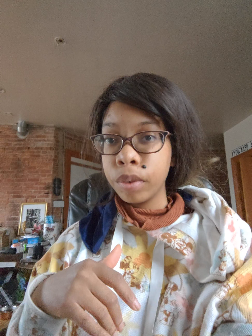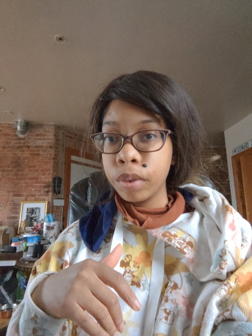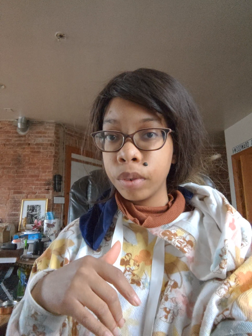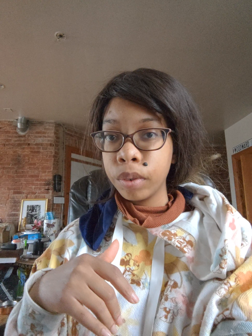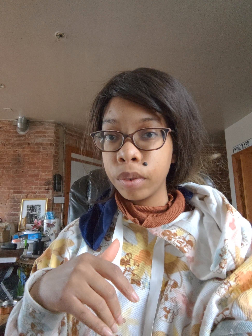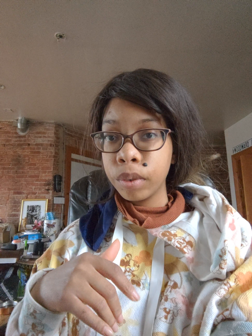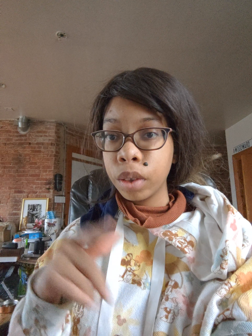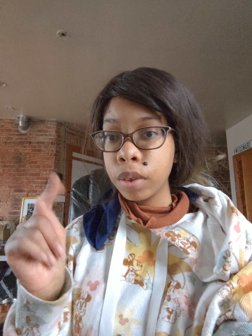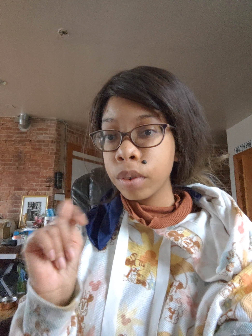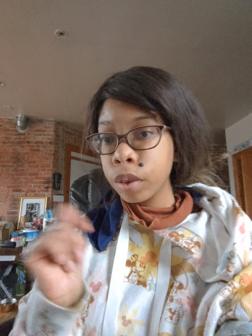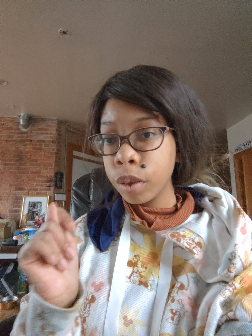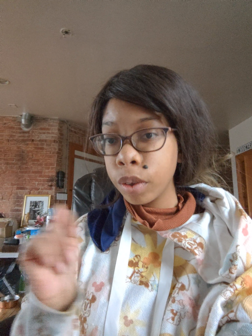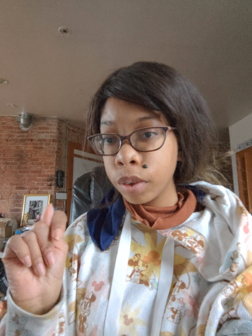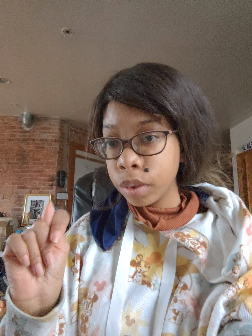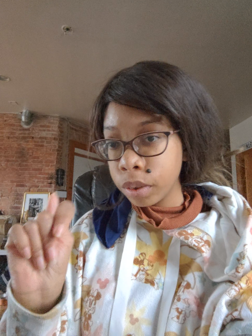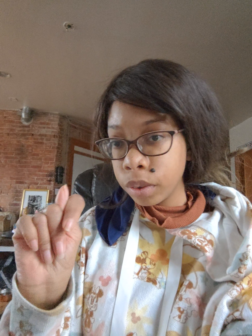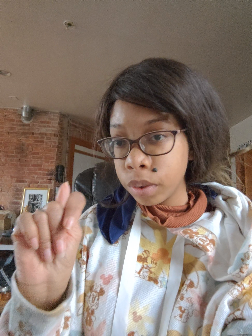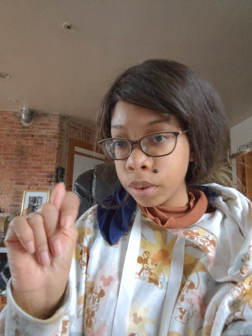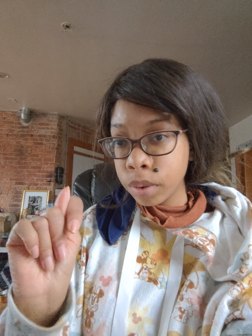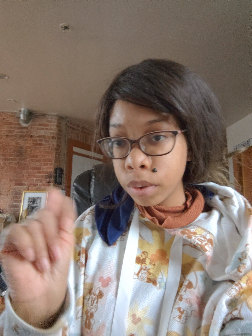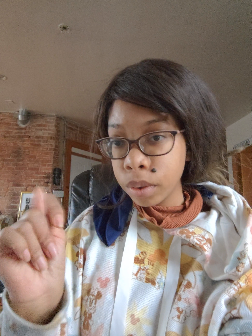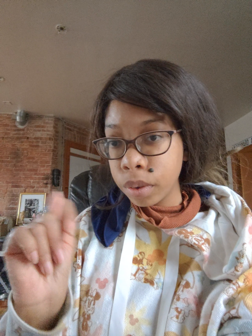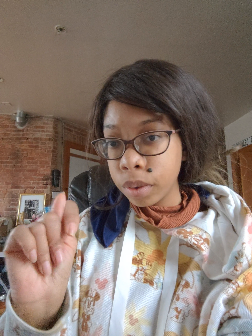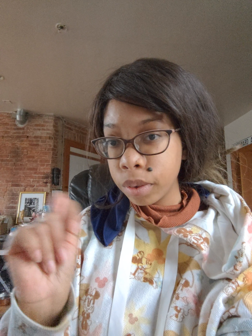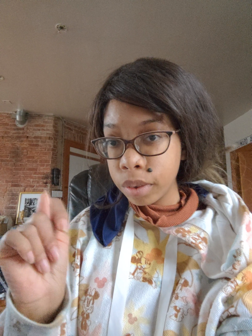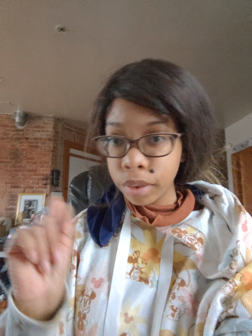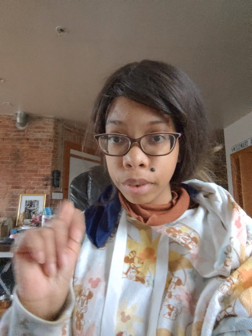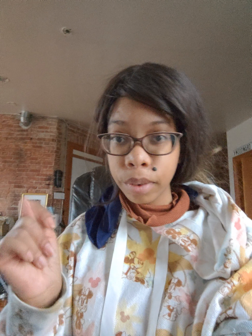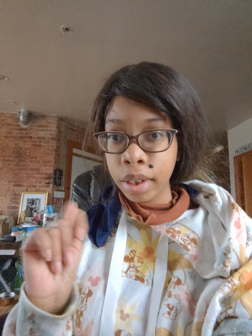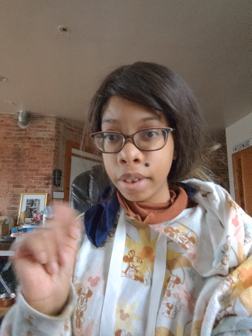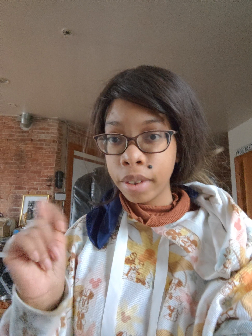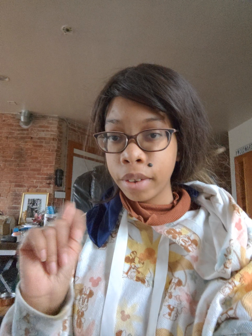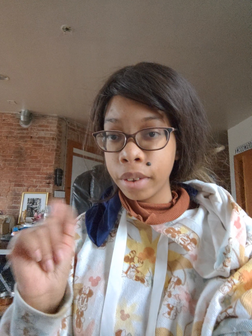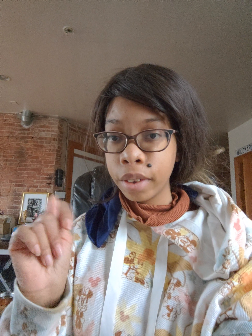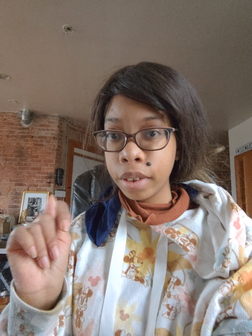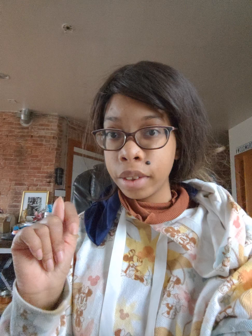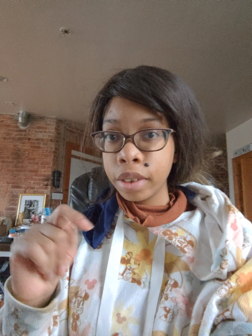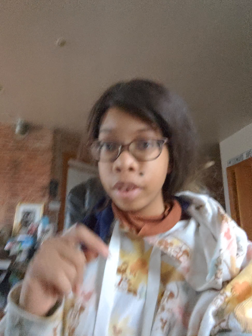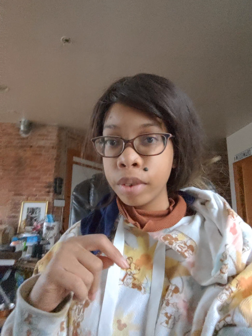potty